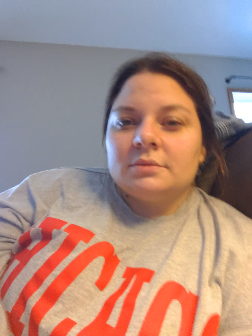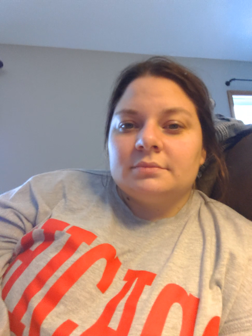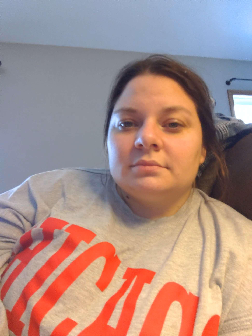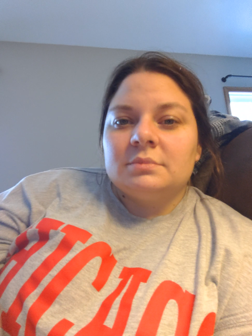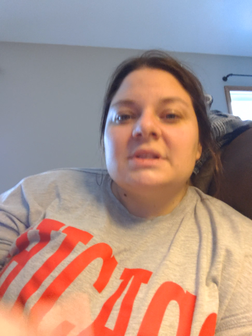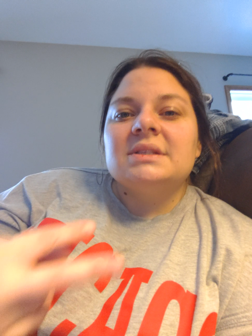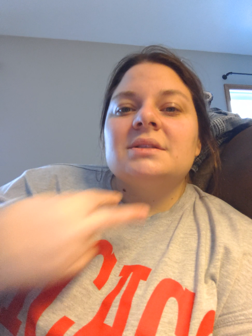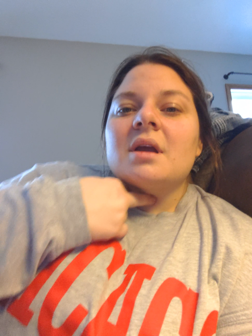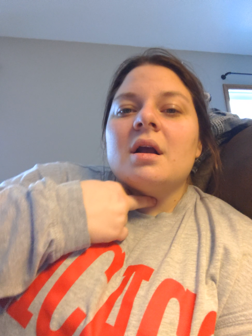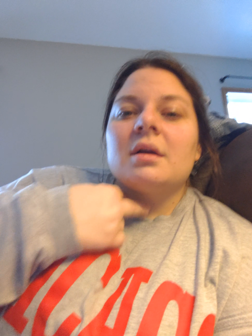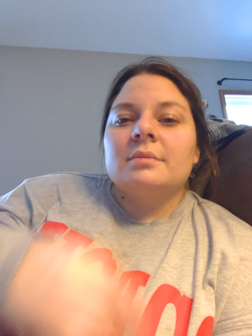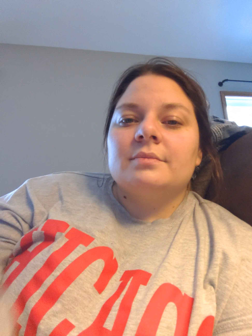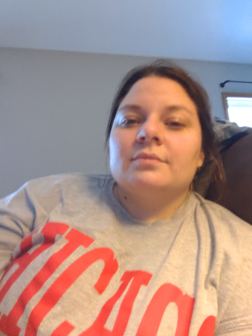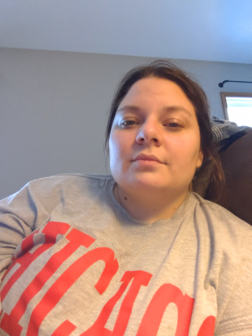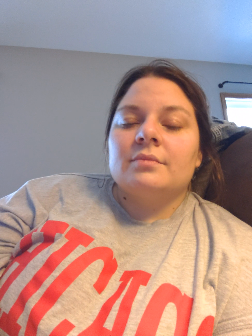stuck